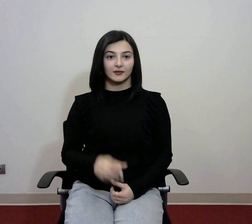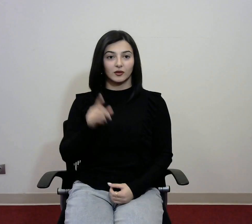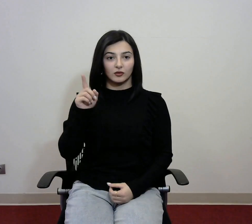O